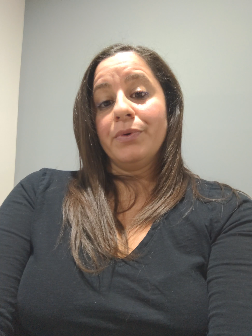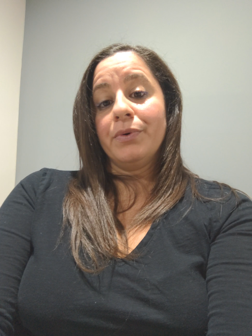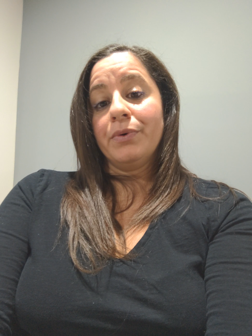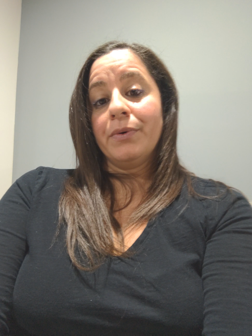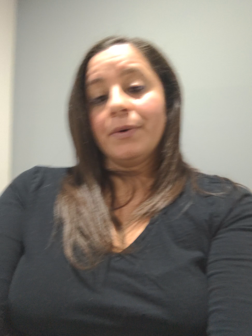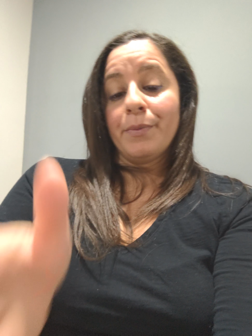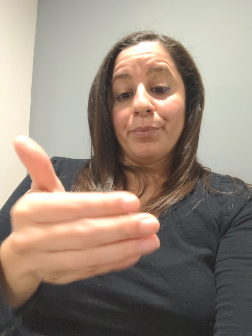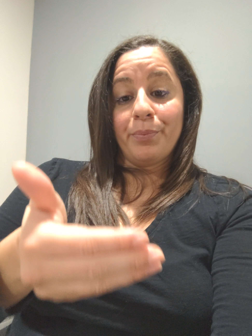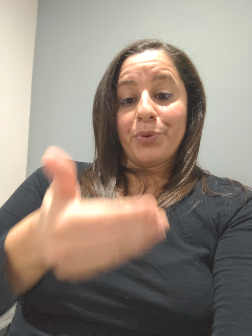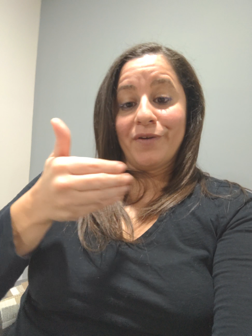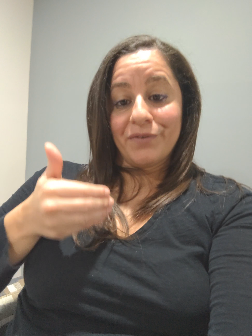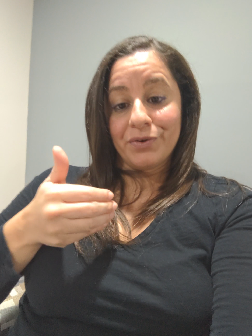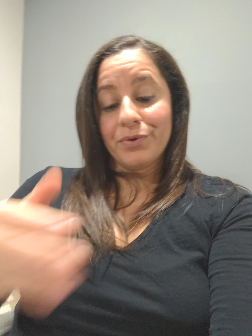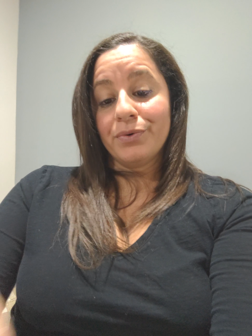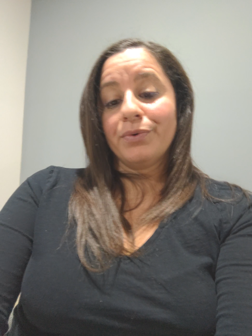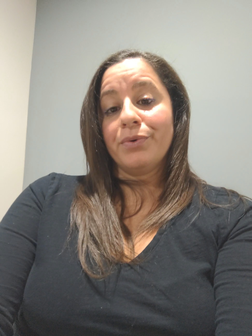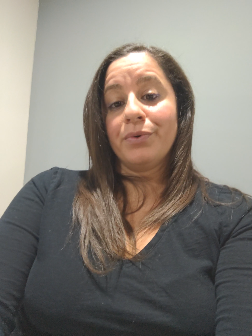before